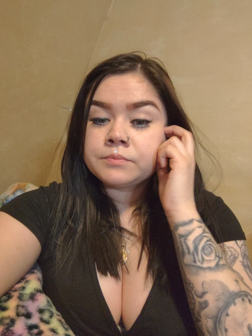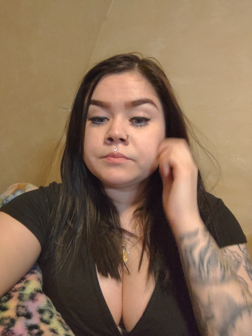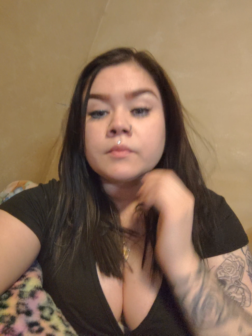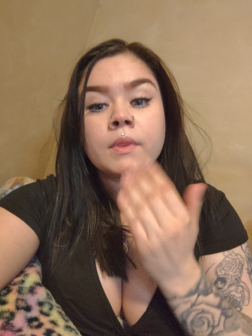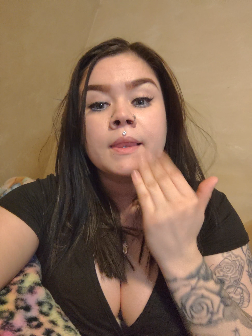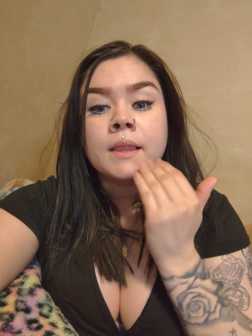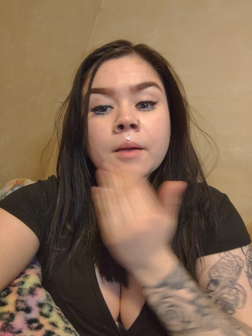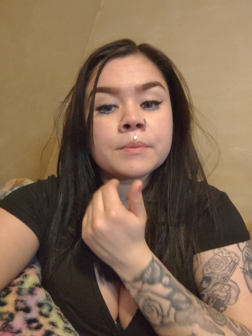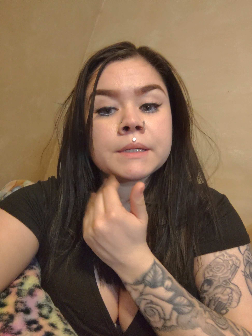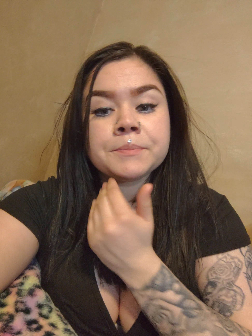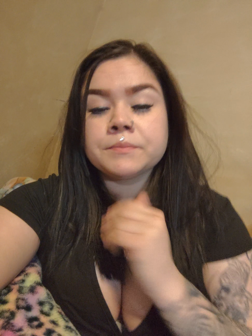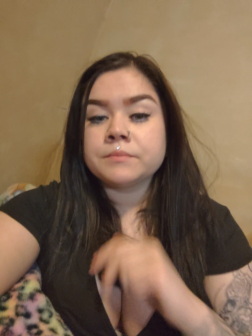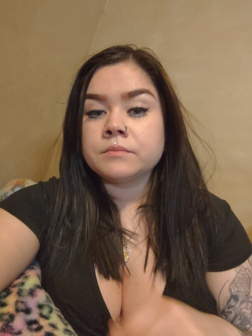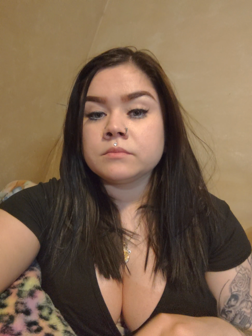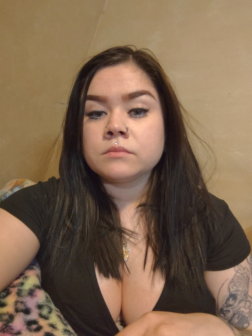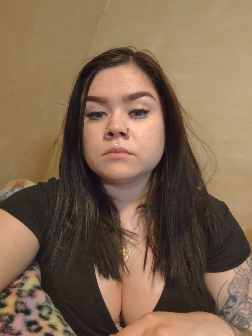napkin